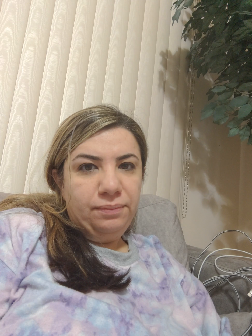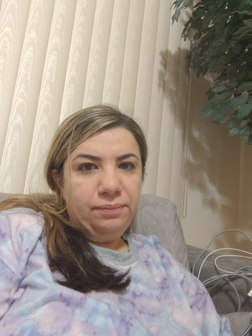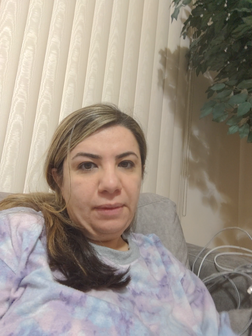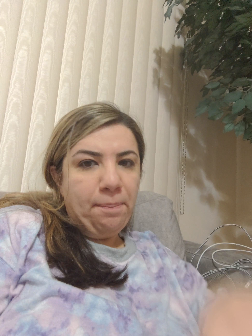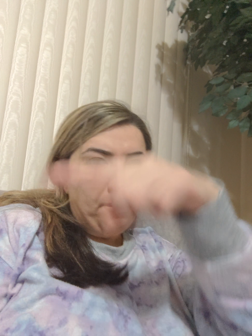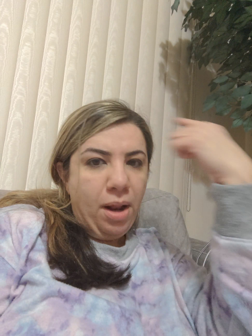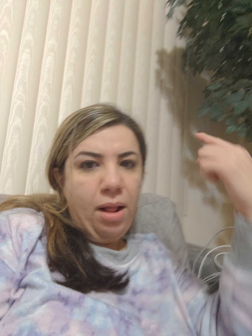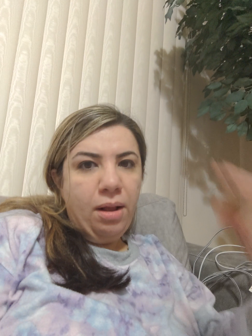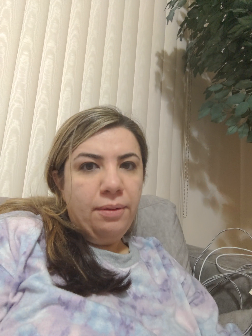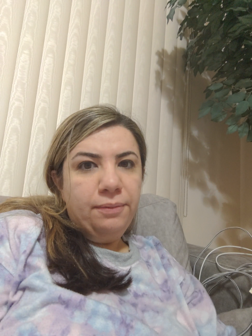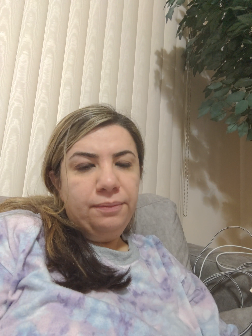black